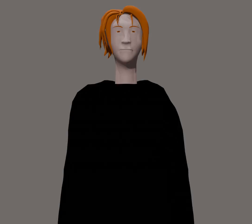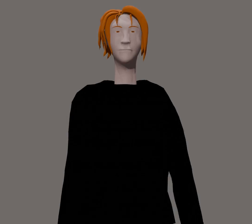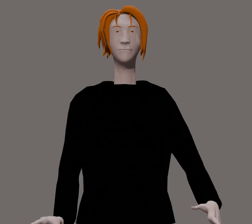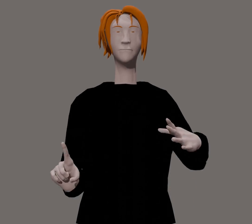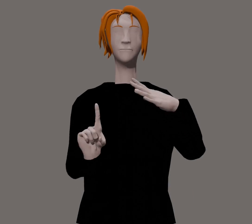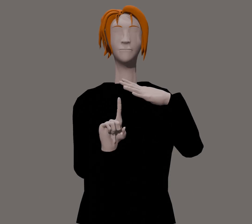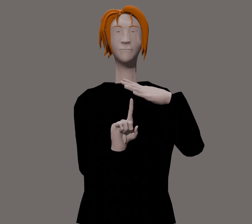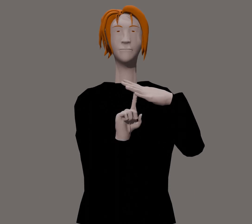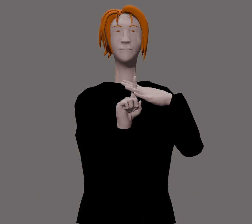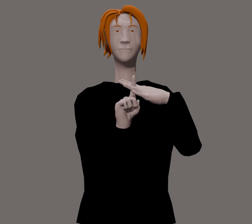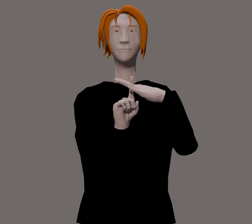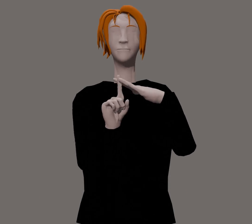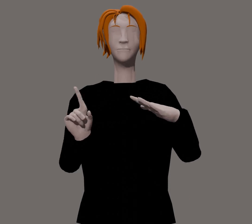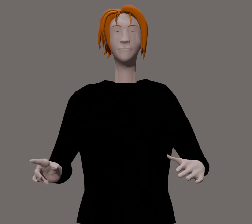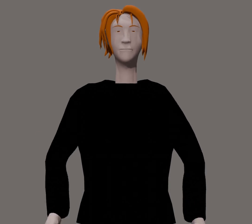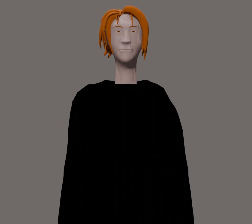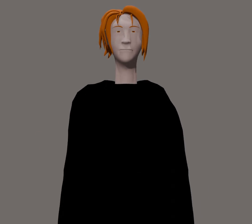Come Up